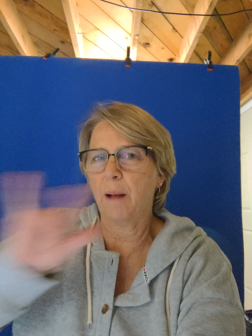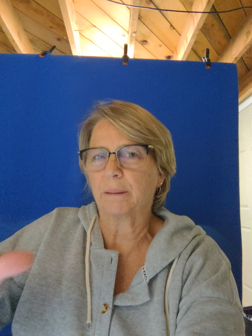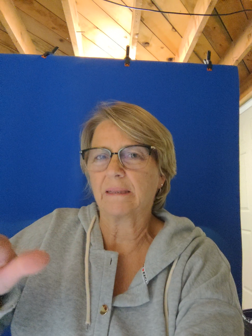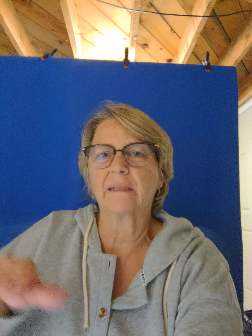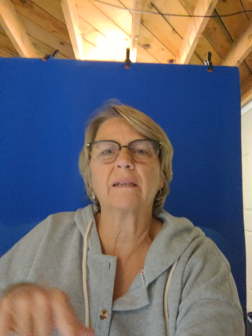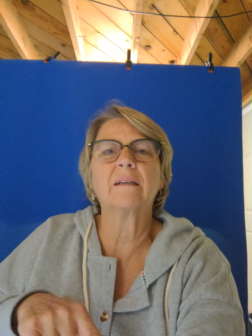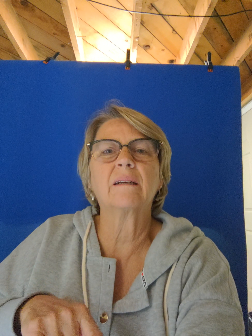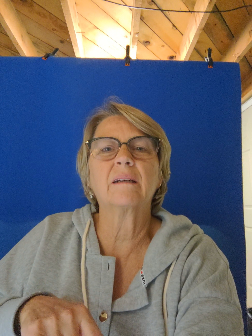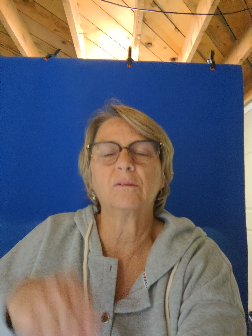empty